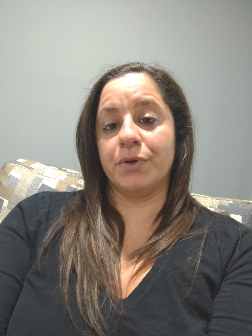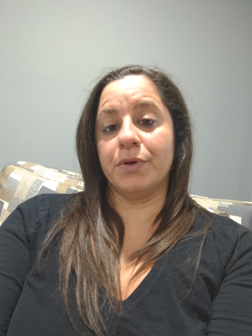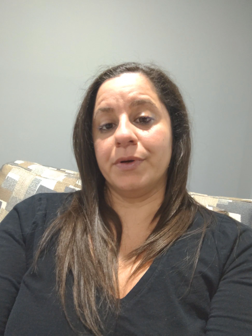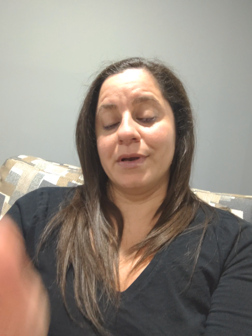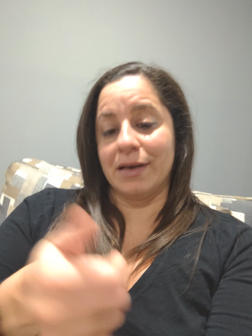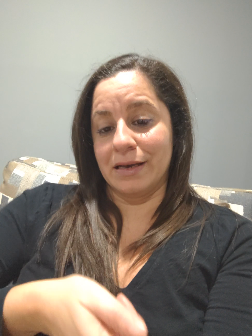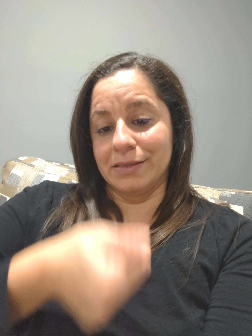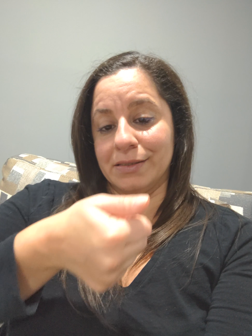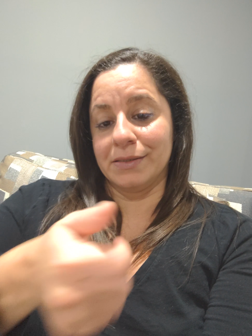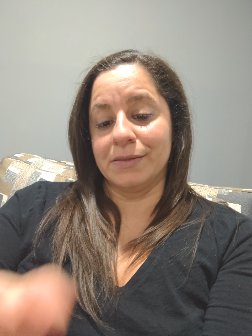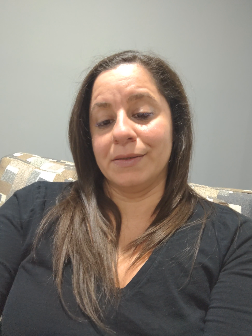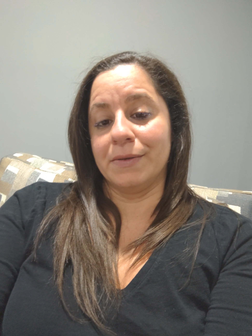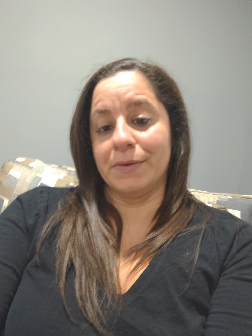hide